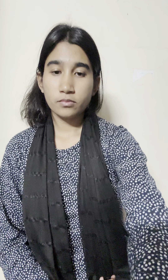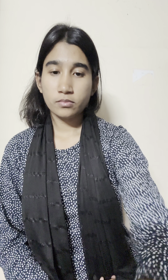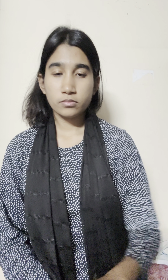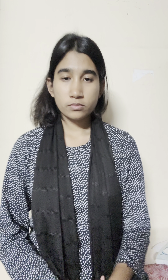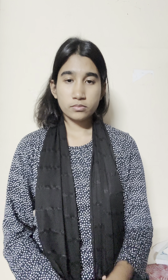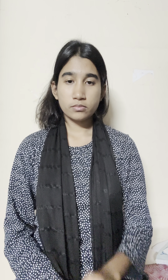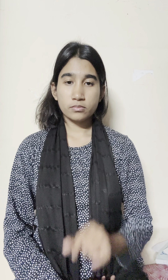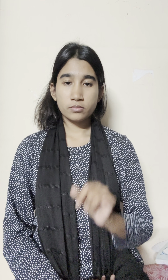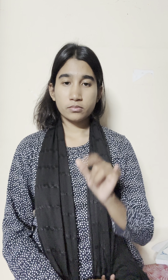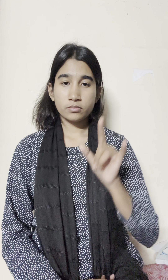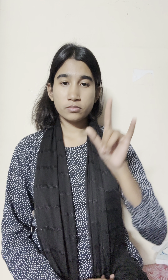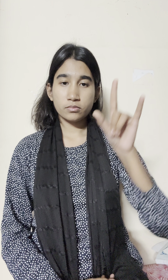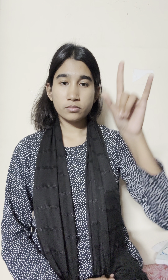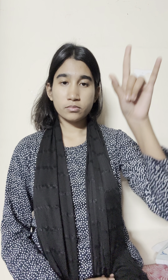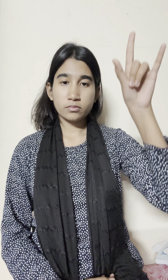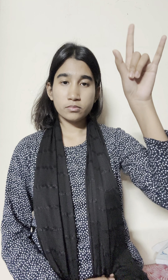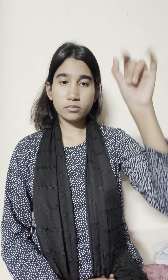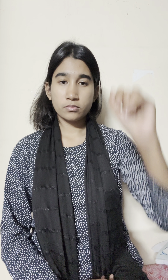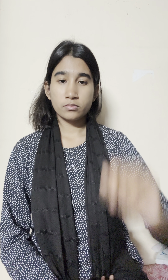বিমান